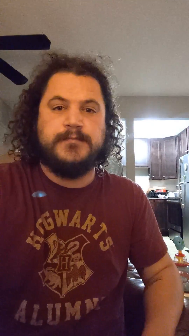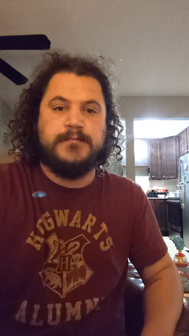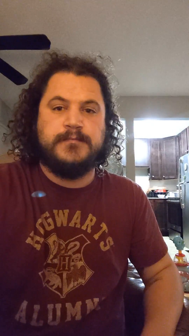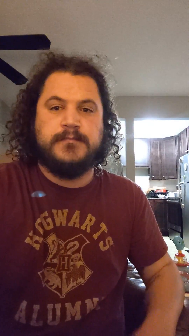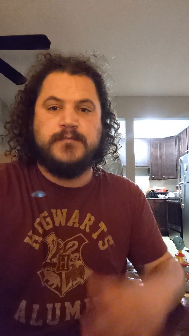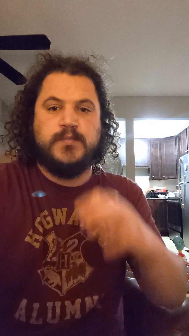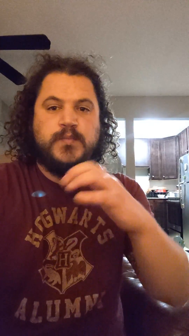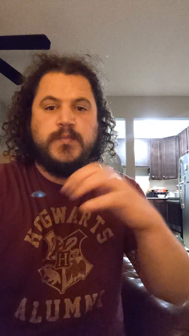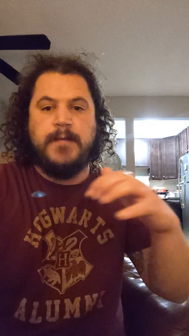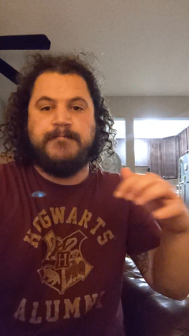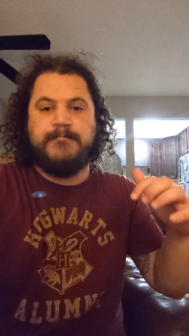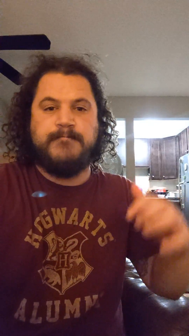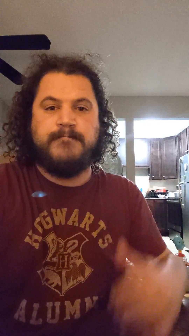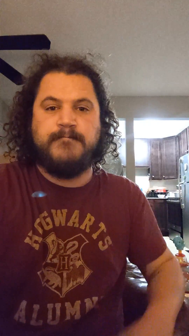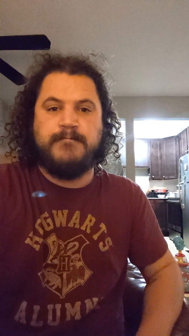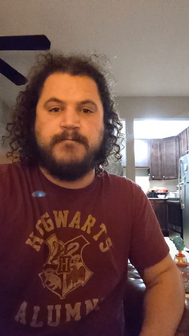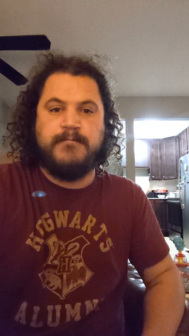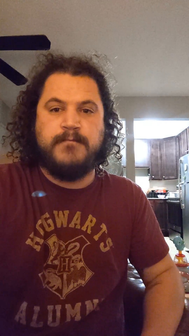grapes